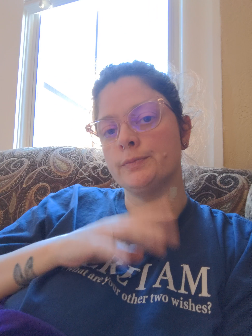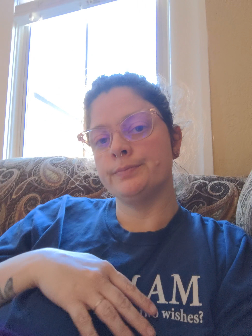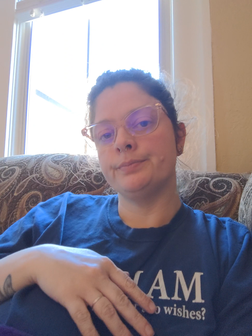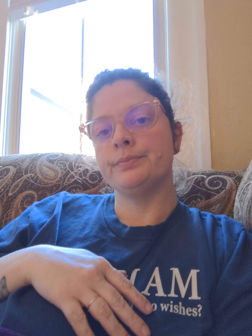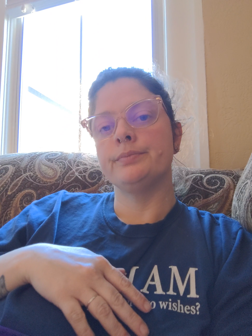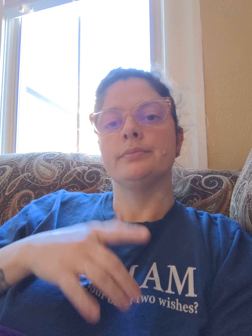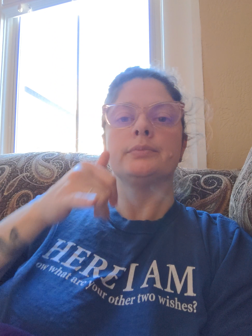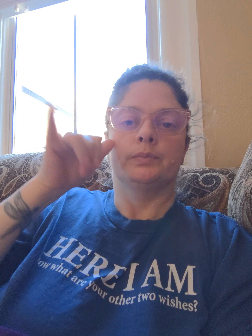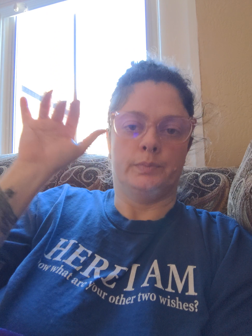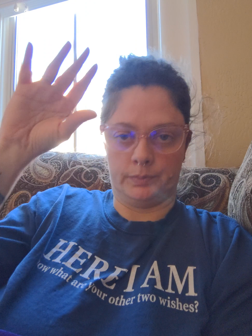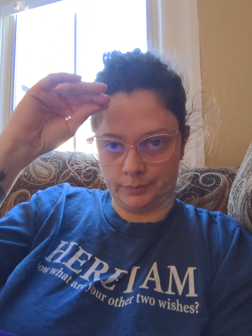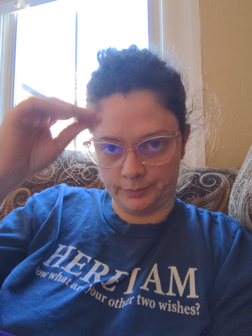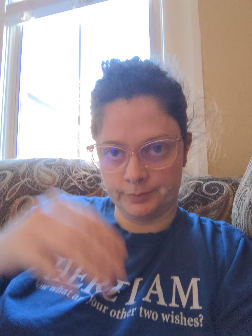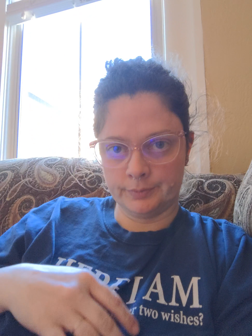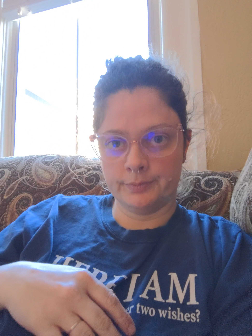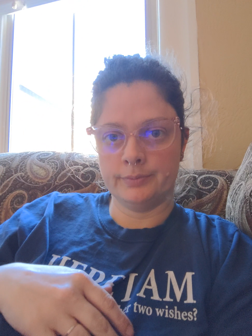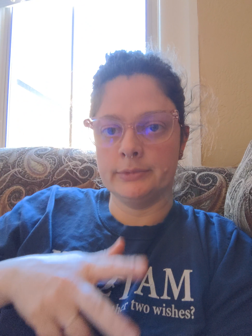cowboy